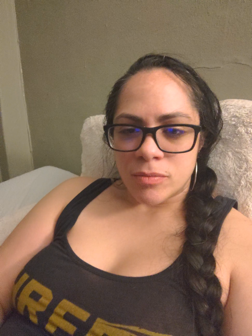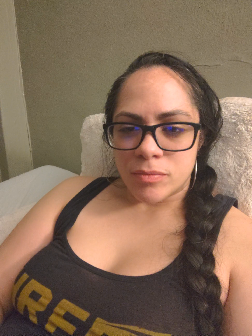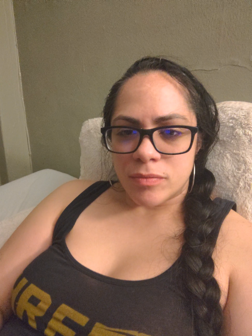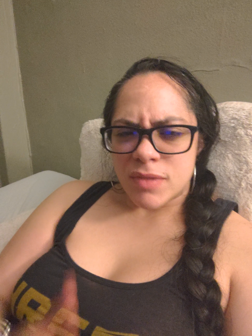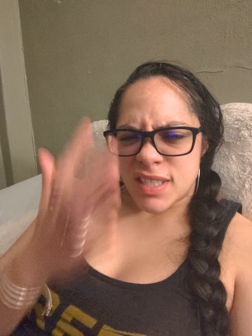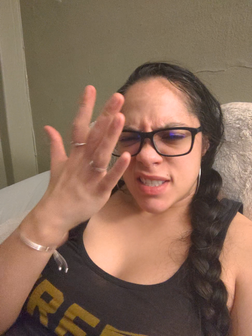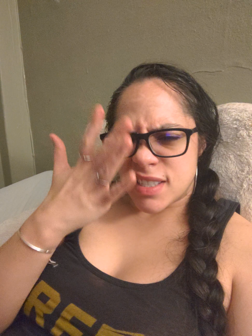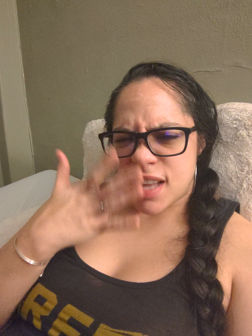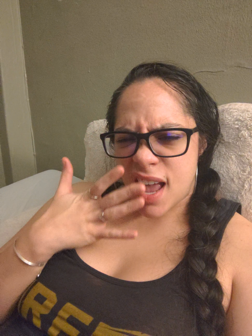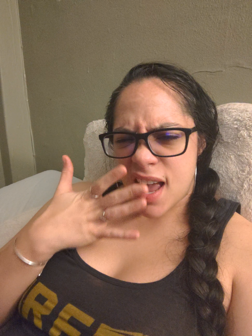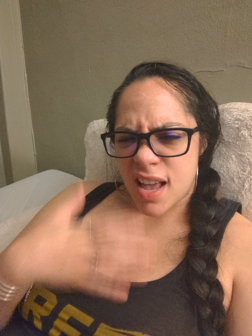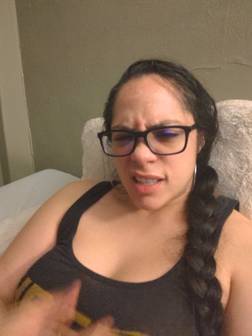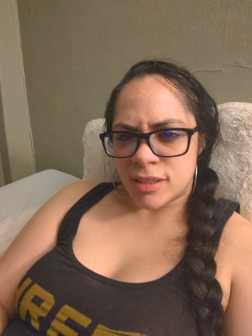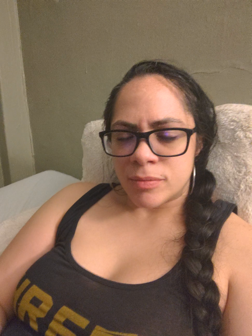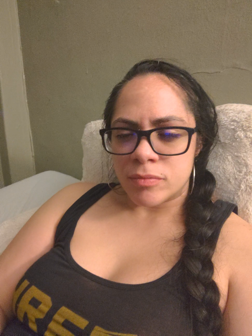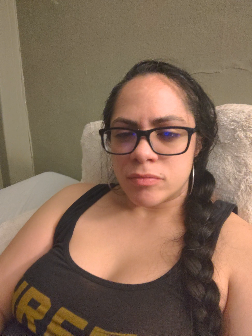sad